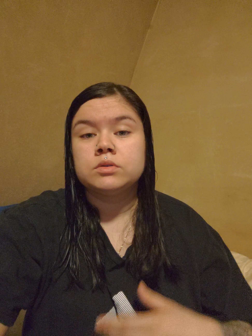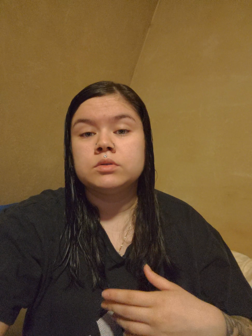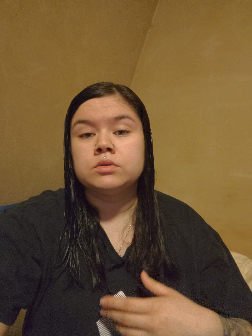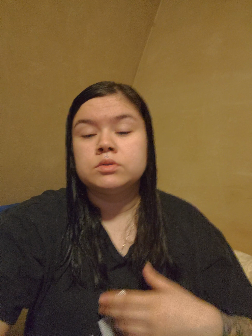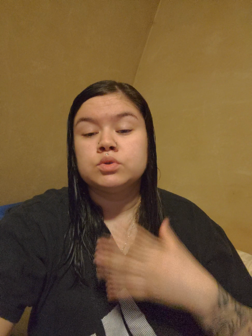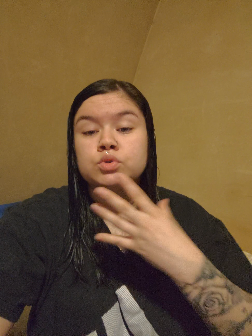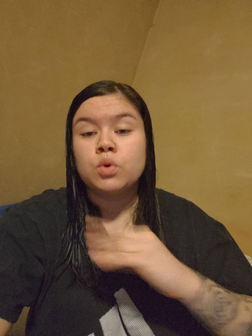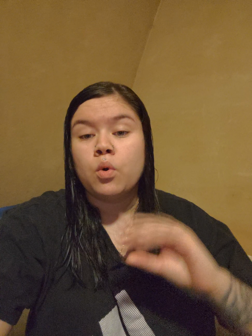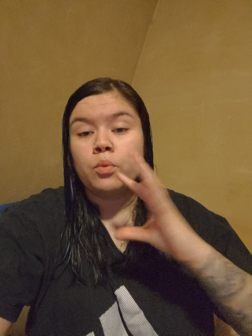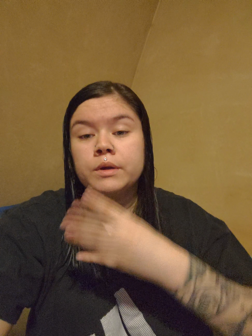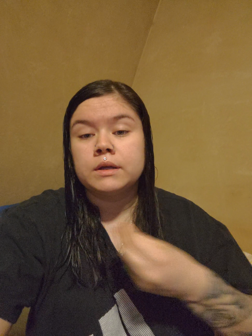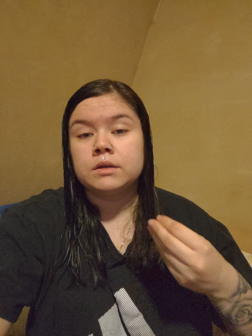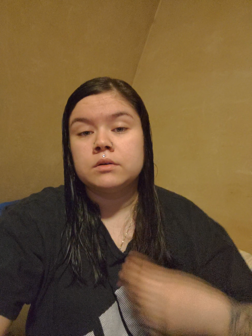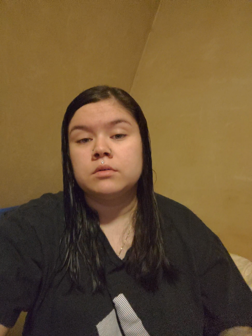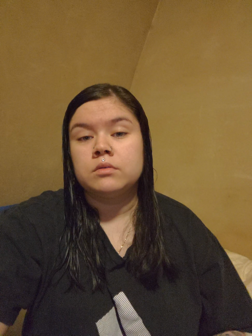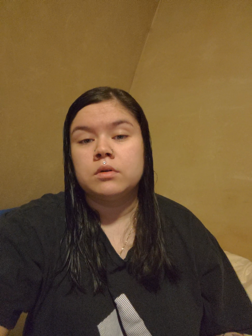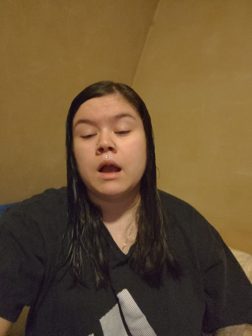story